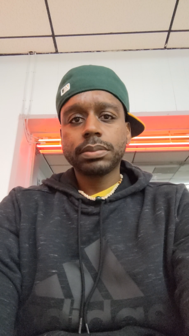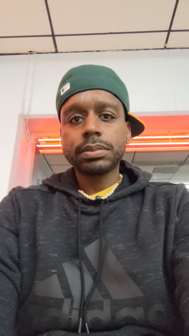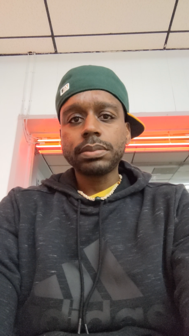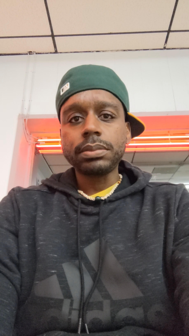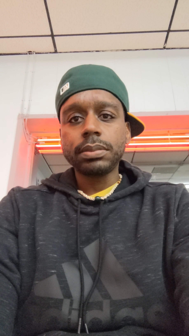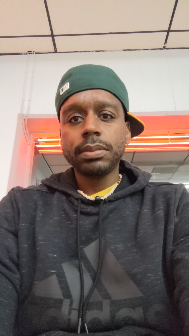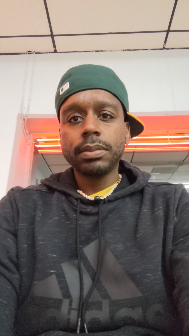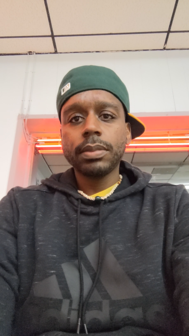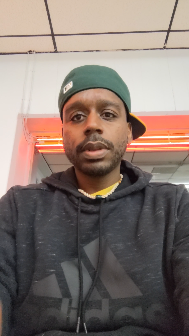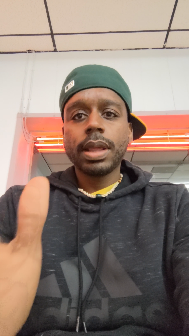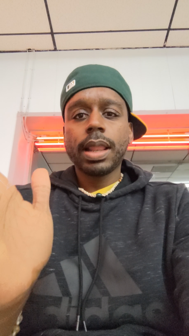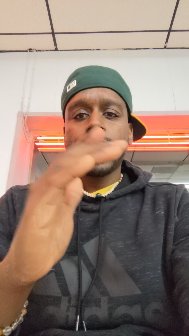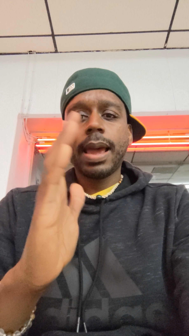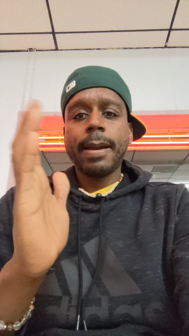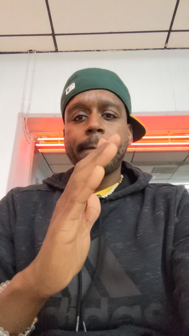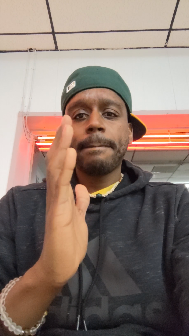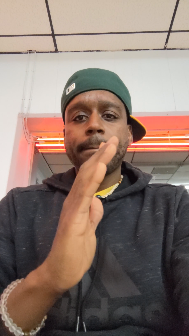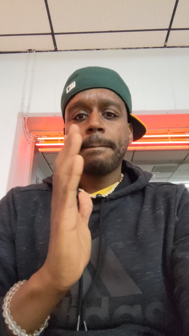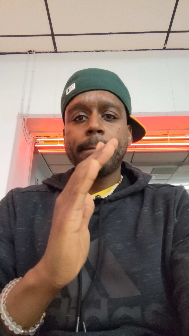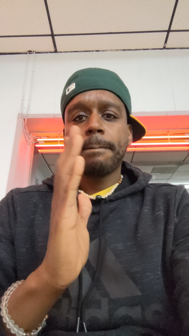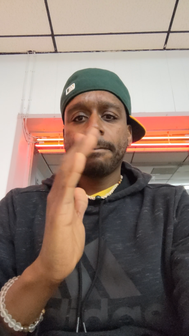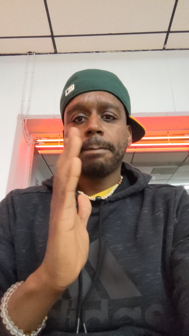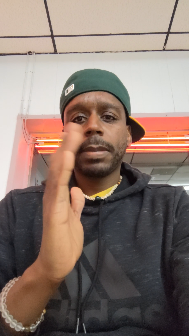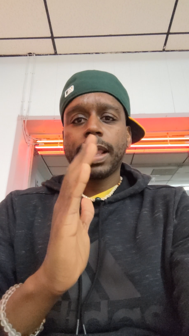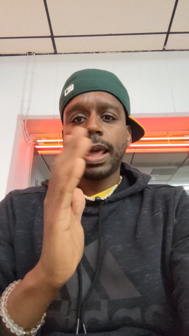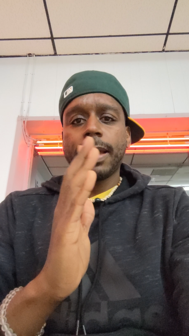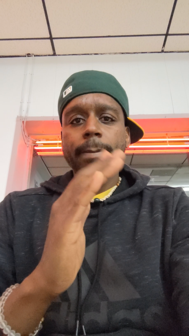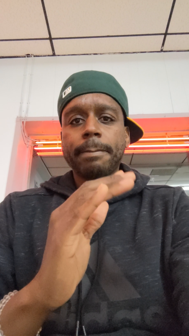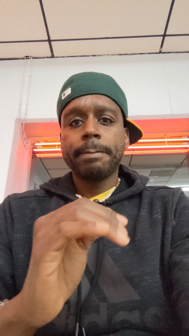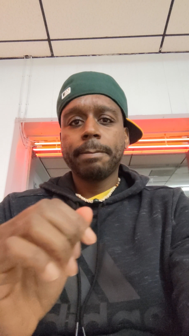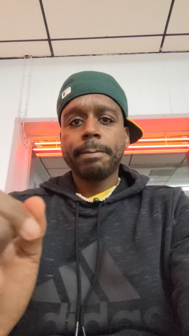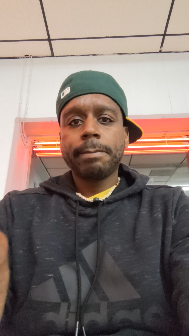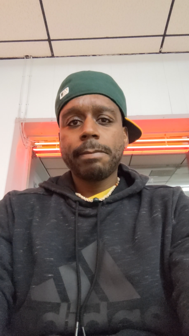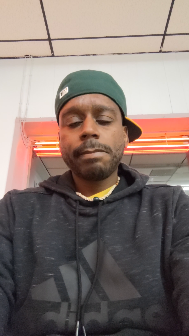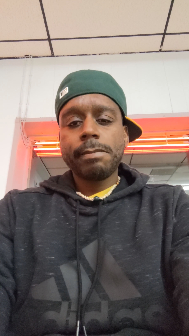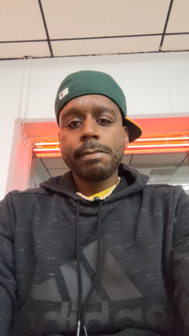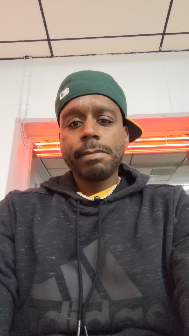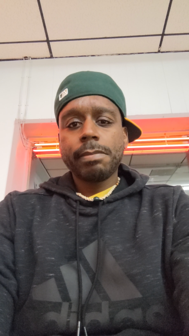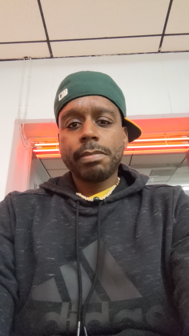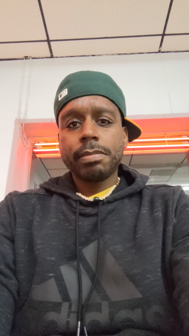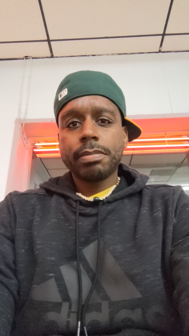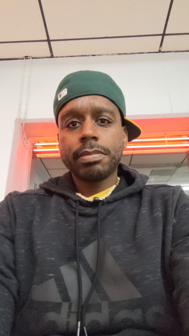clap